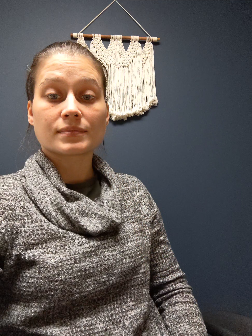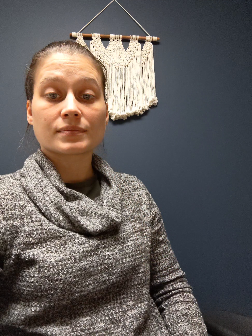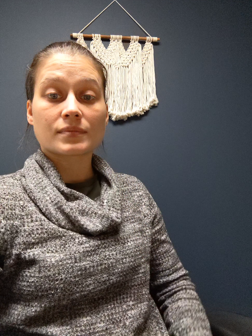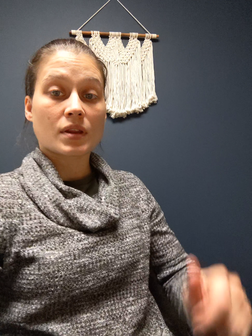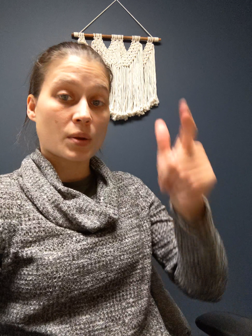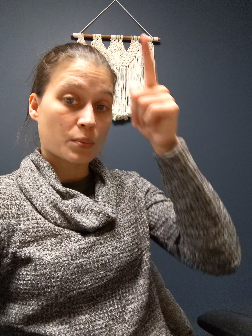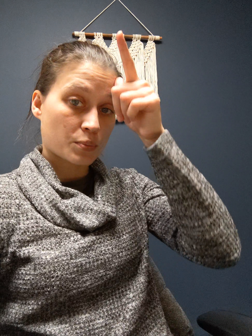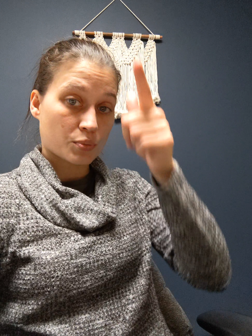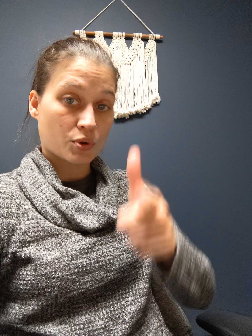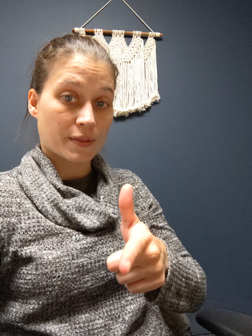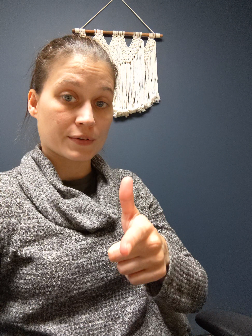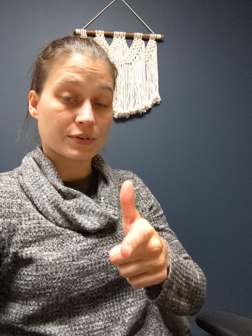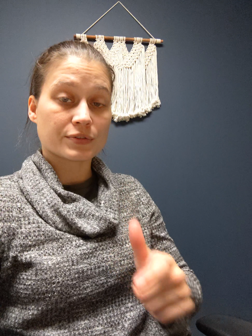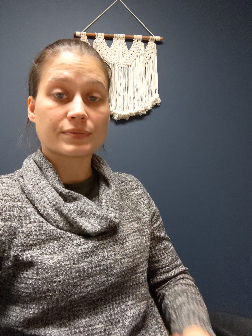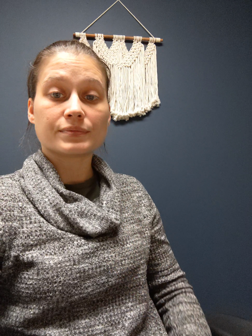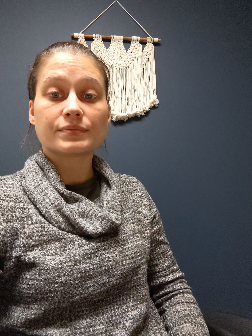brother